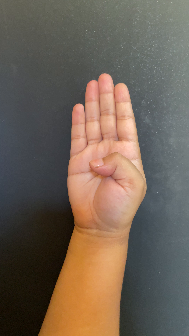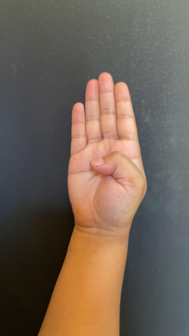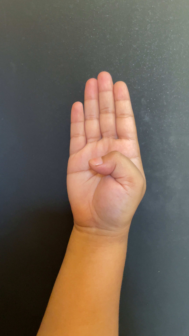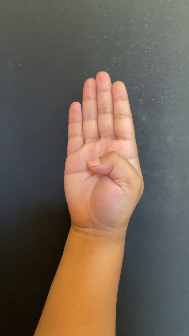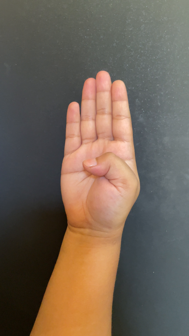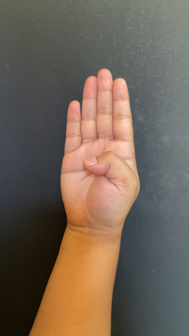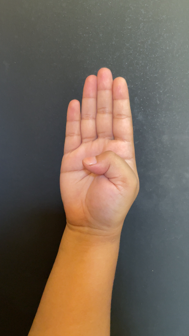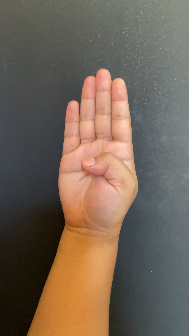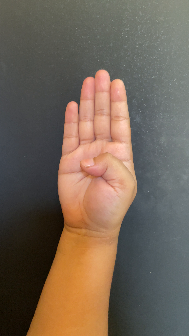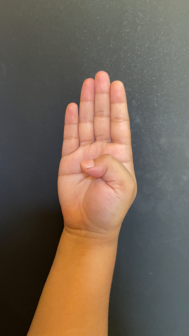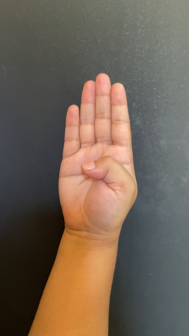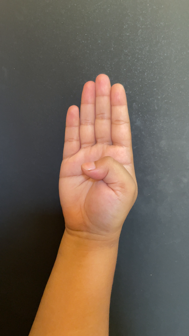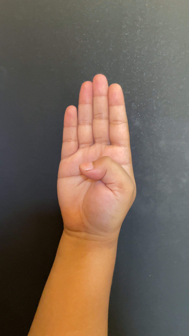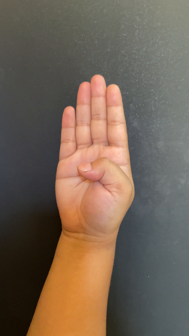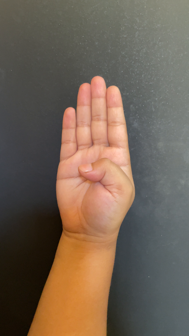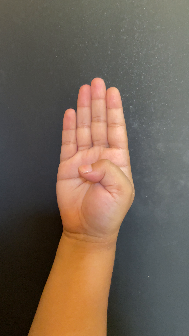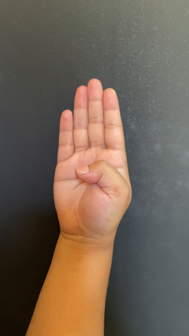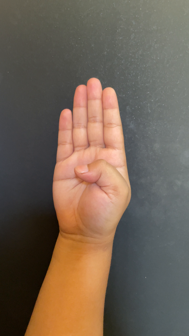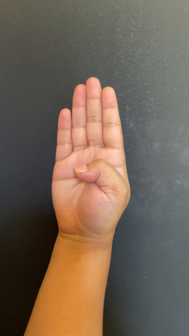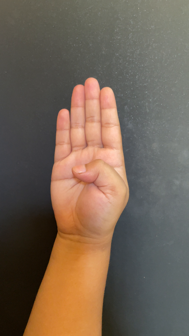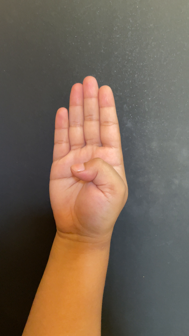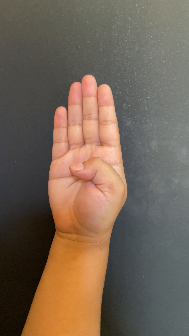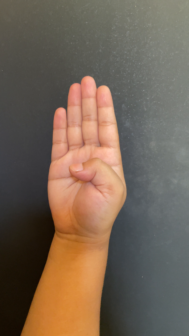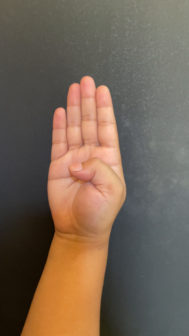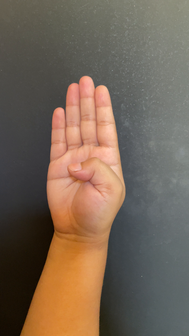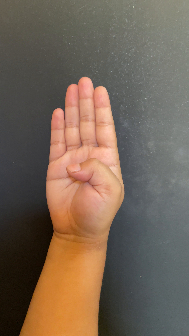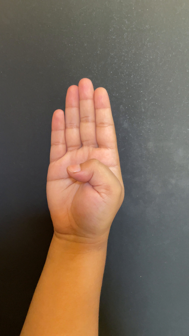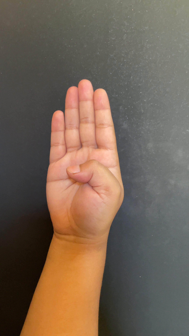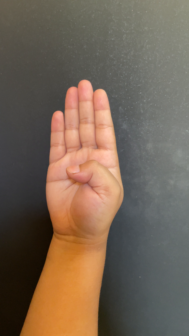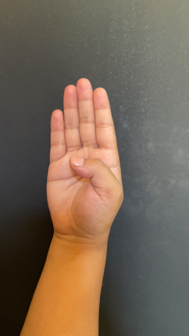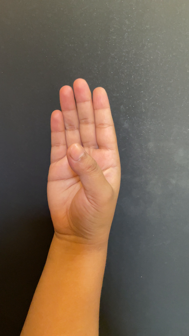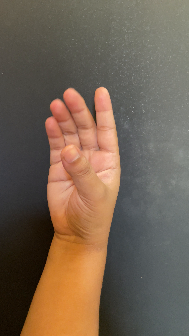ब